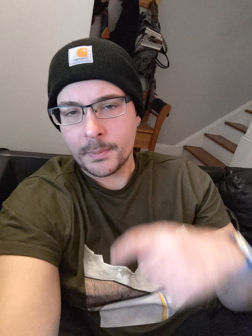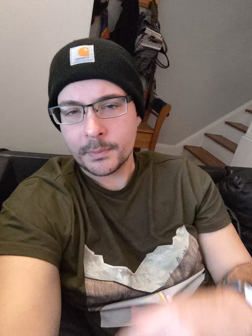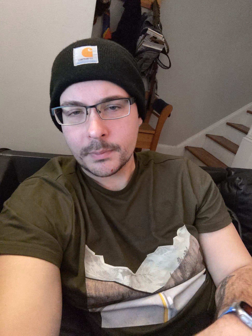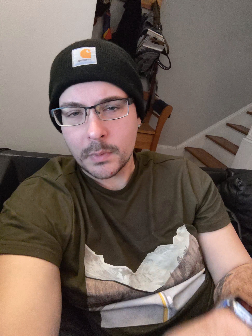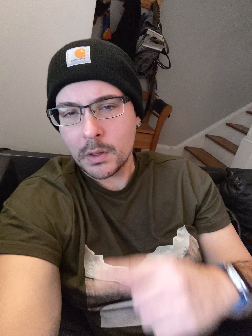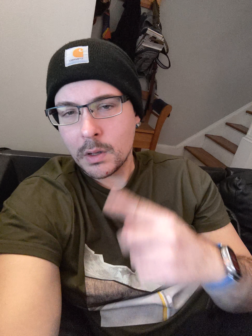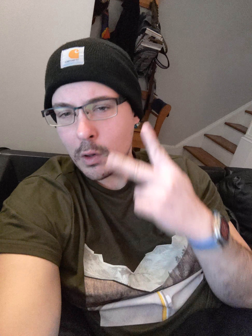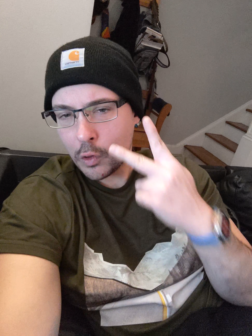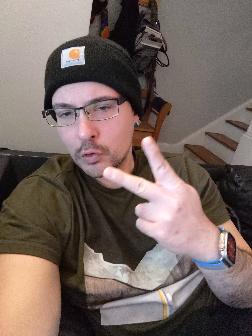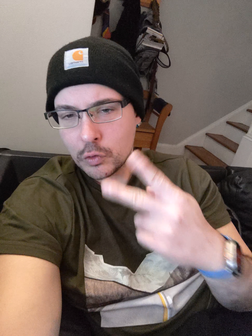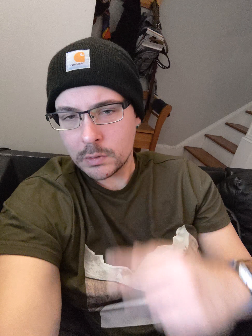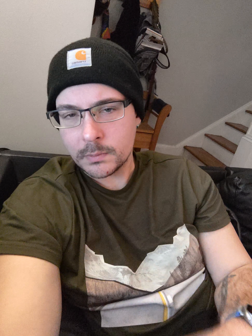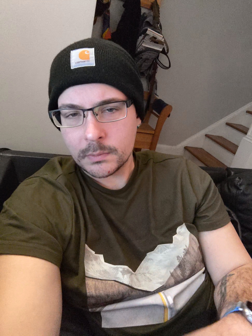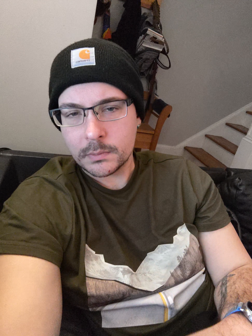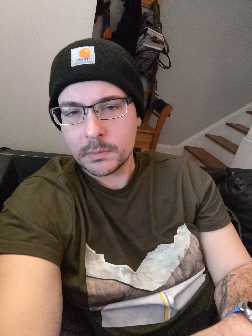look